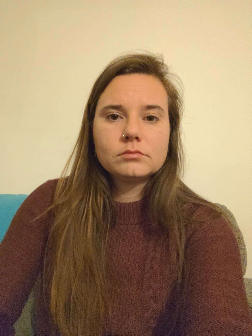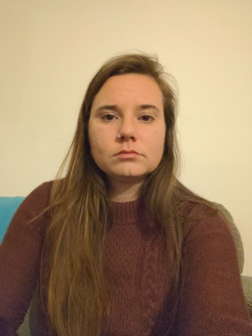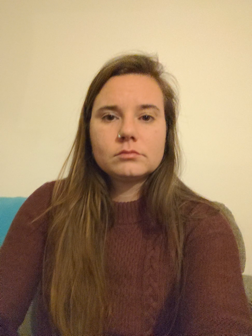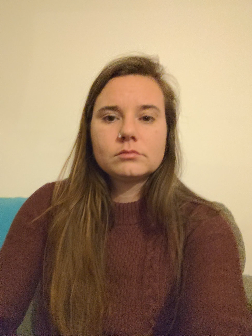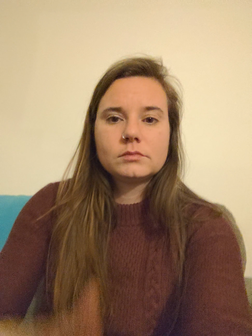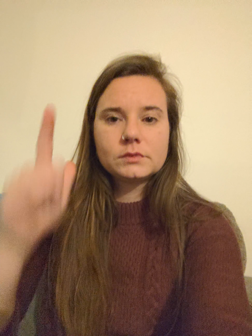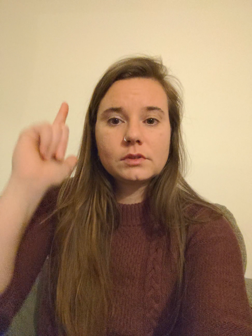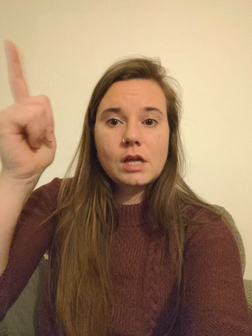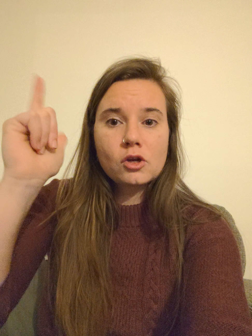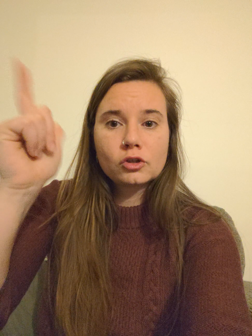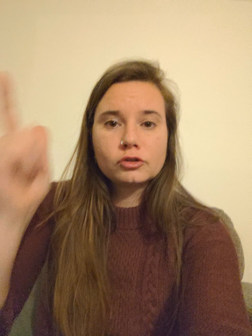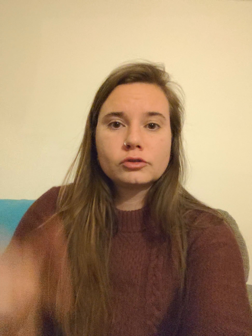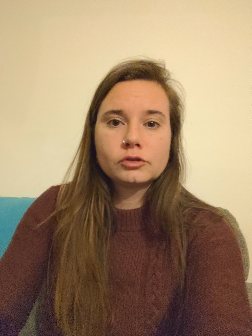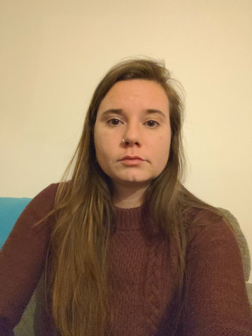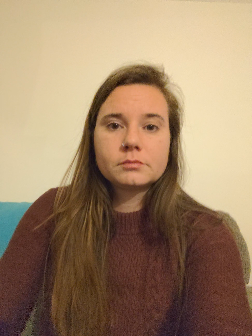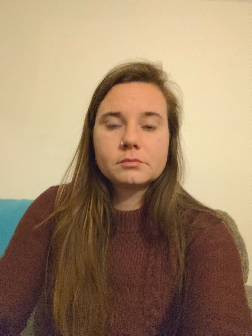later